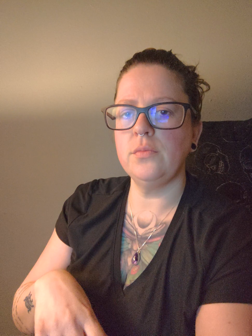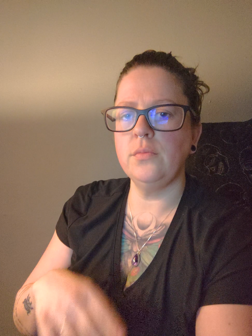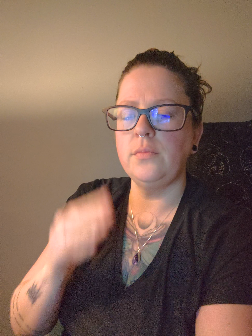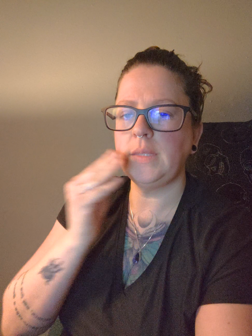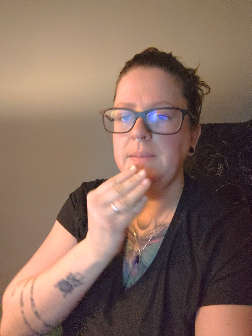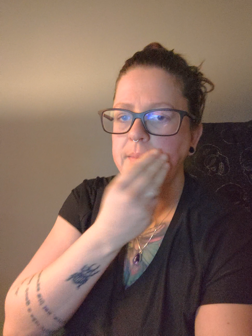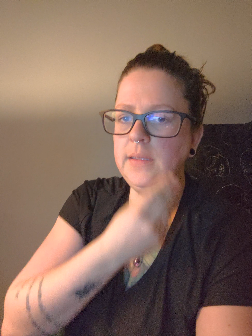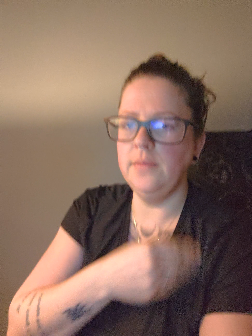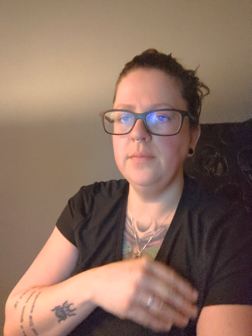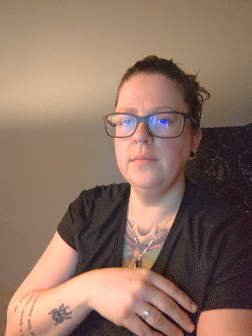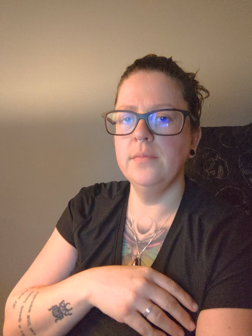napkin